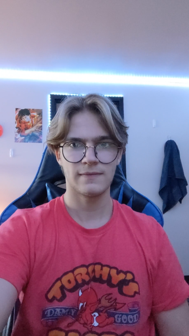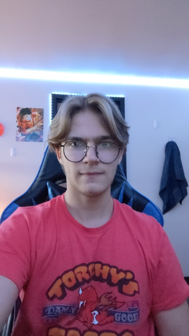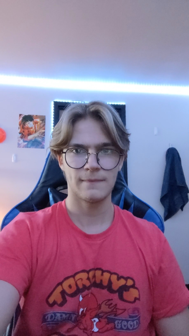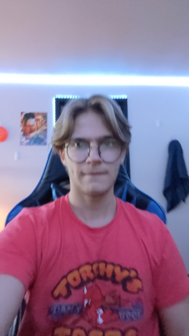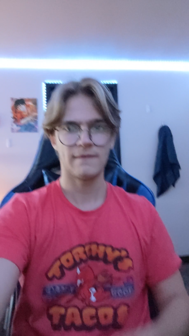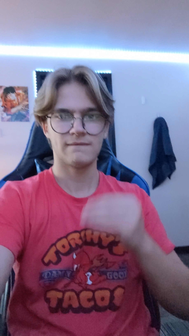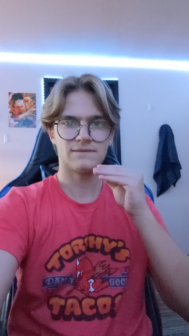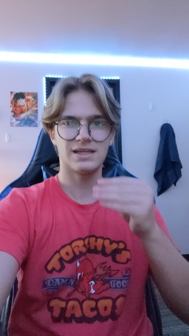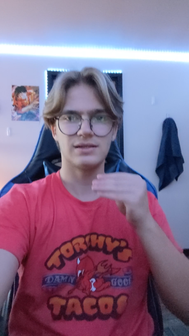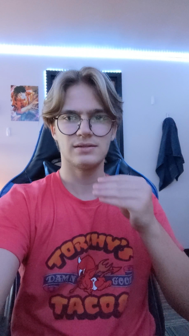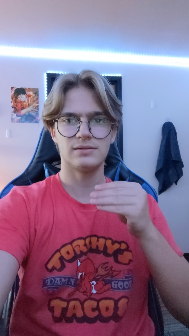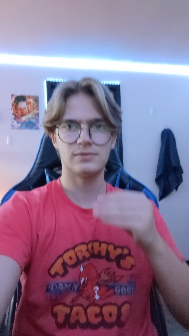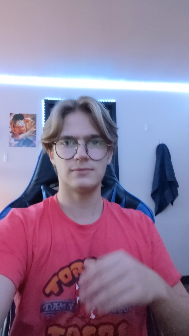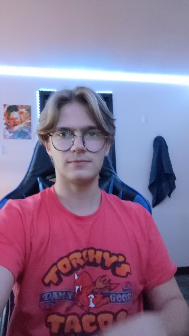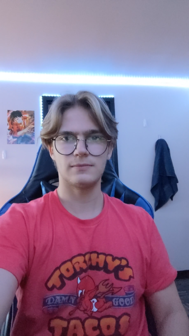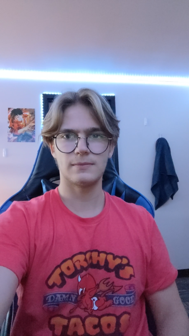fix